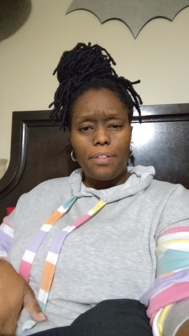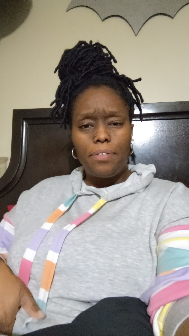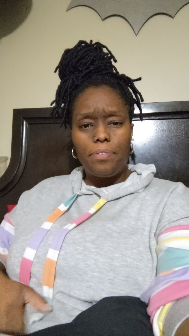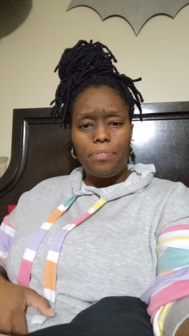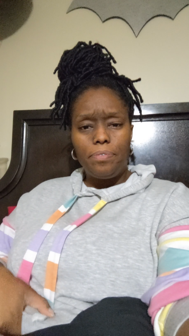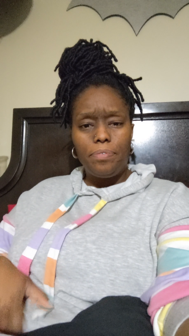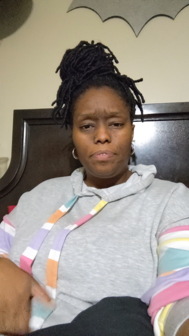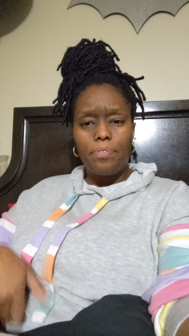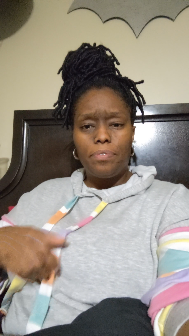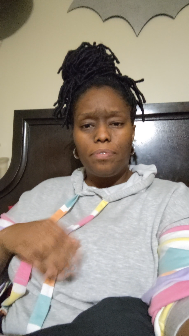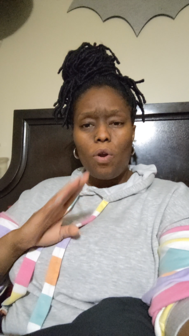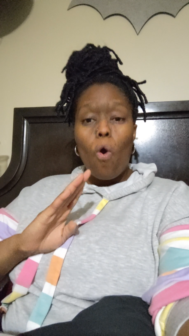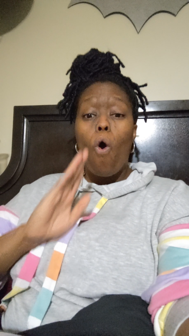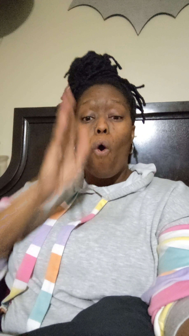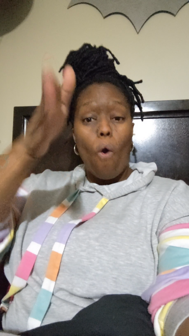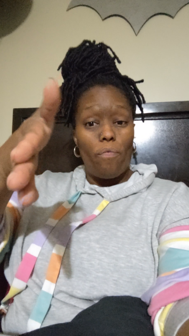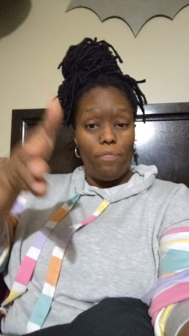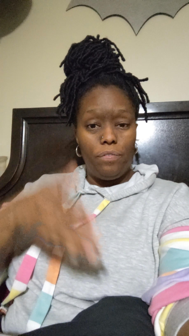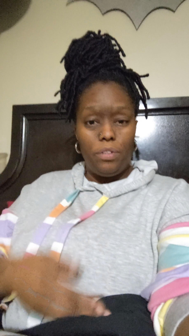over